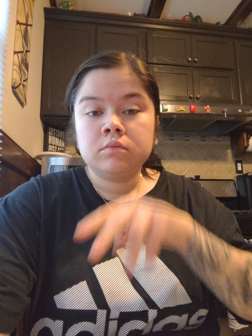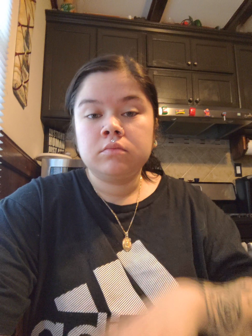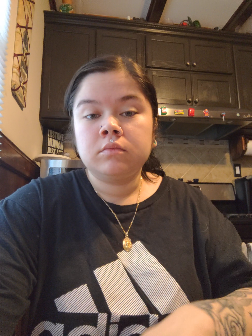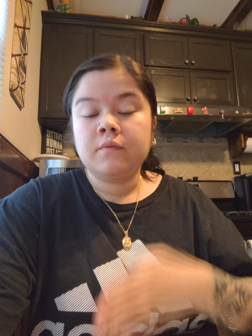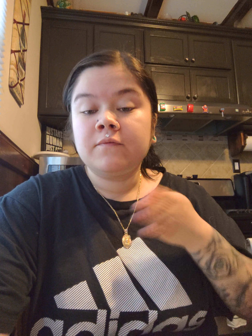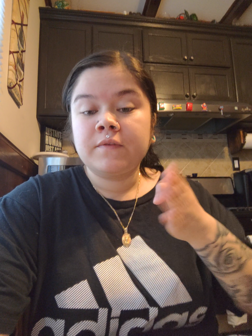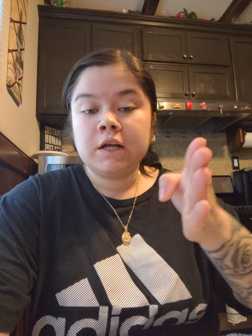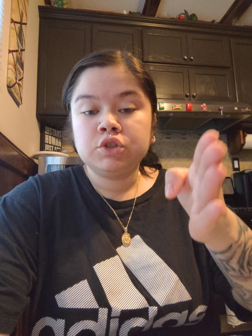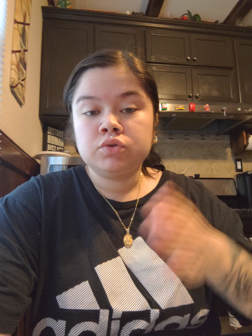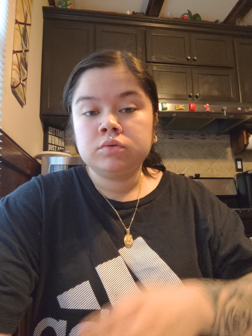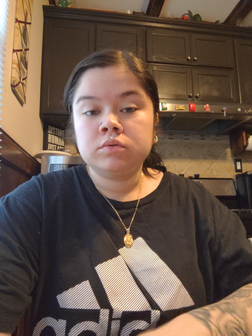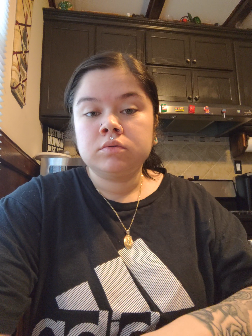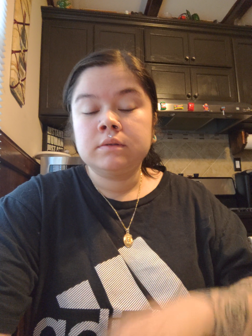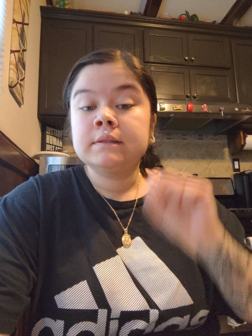fish